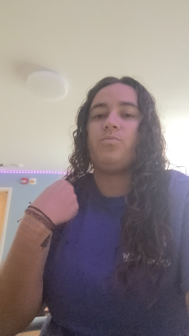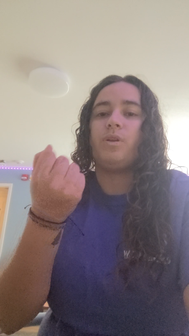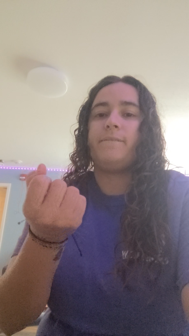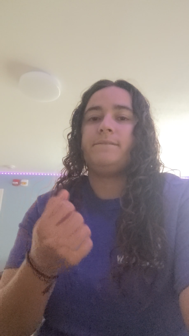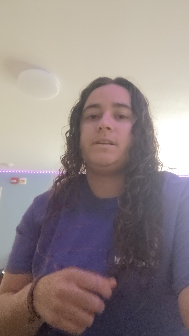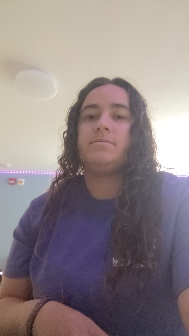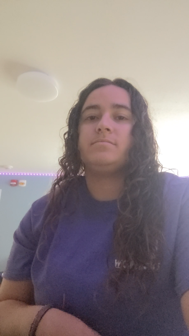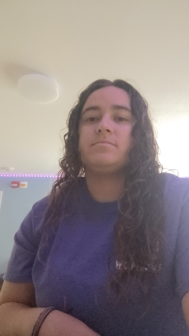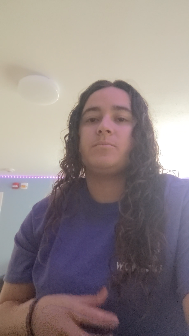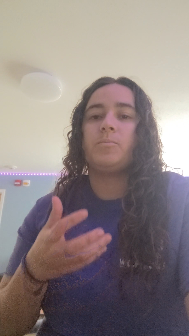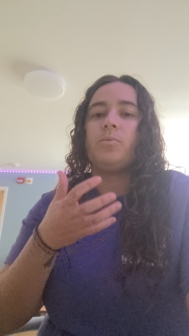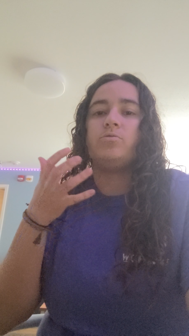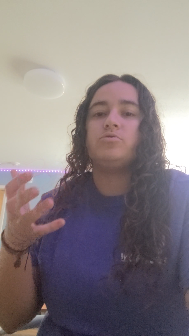much